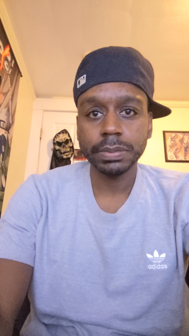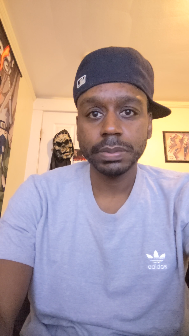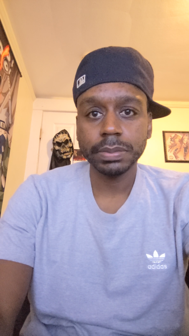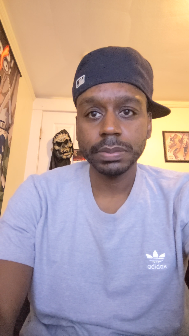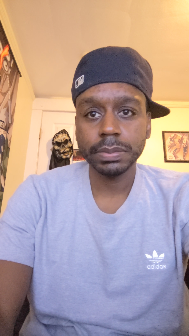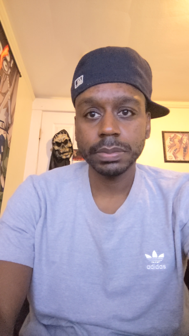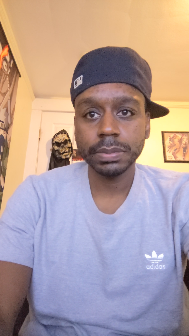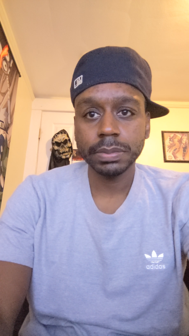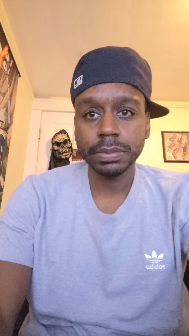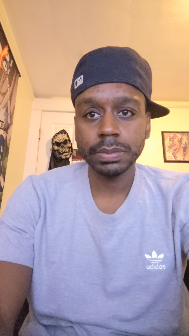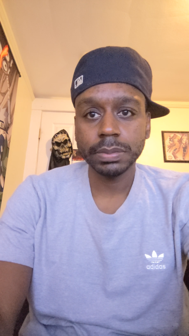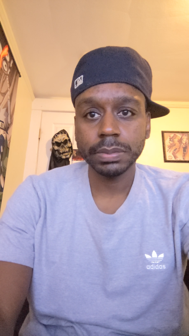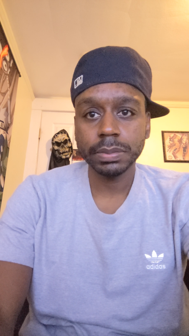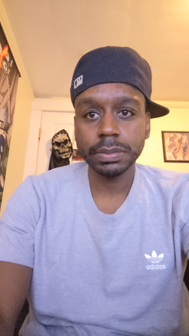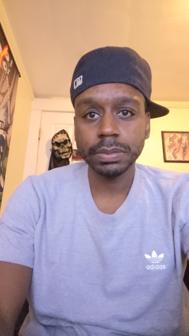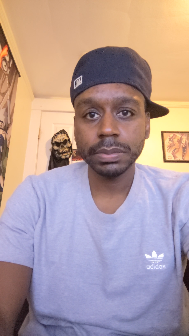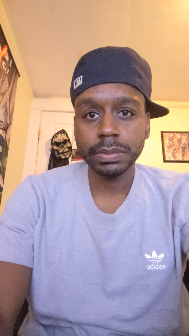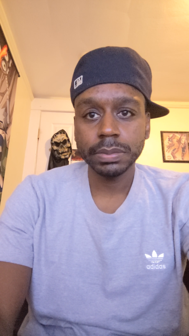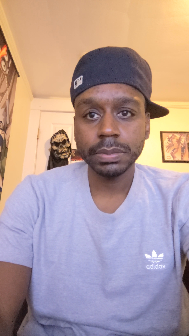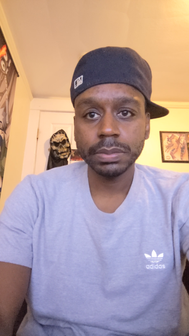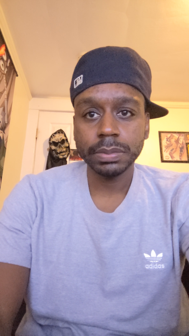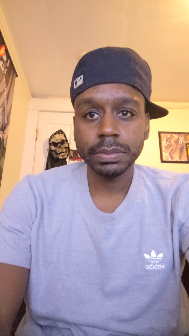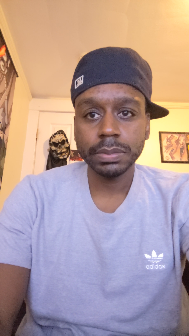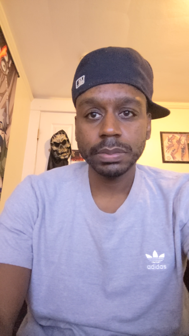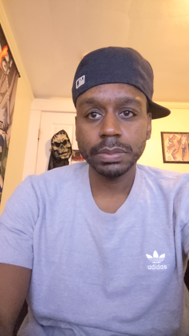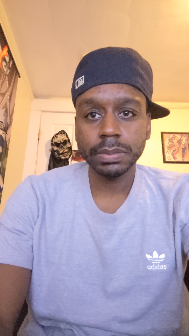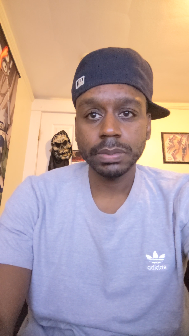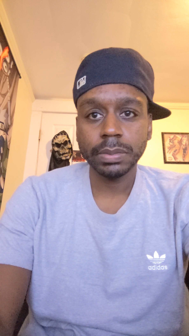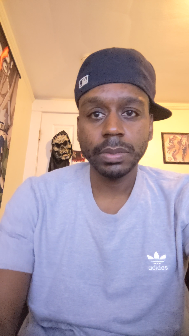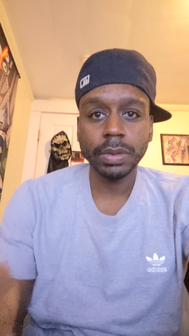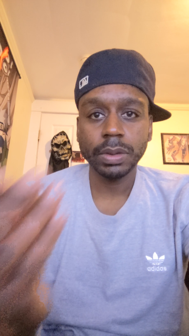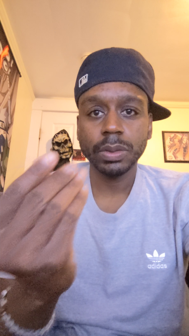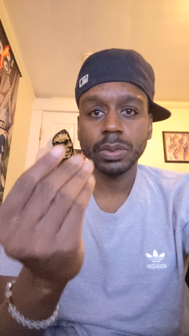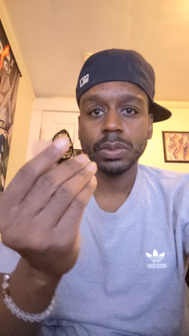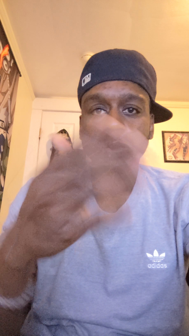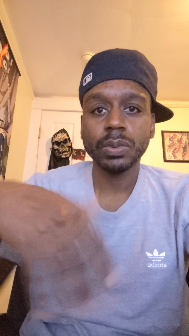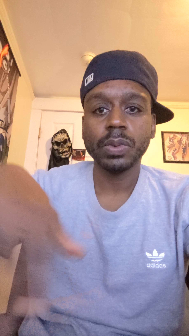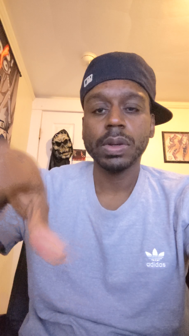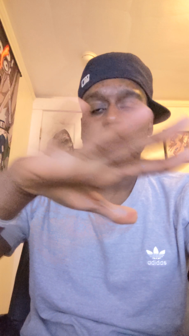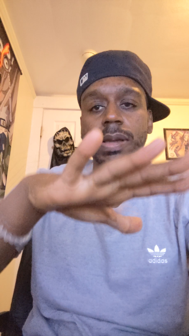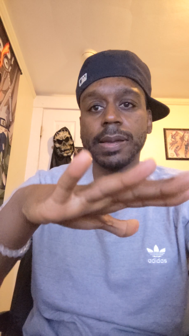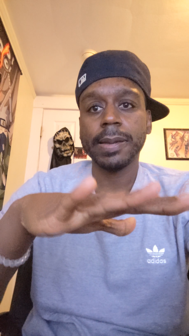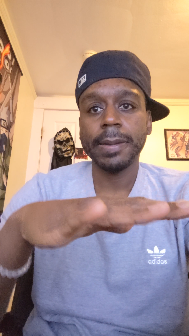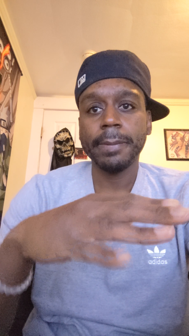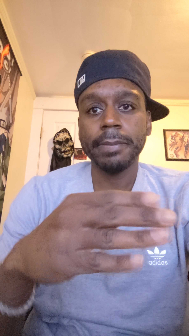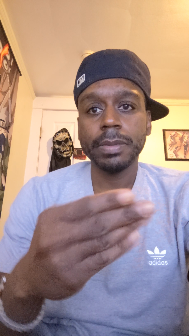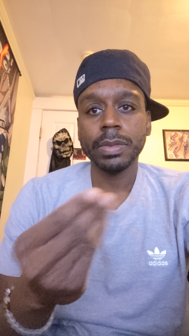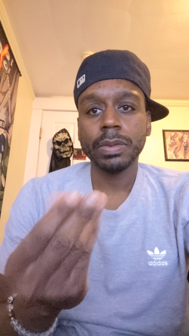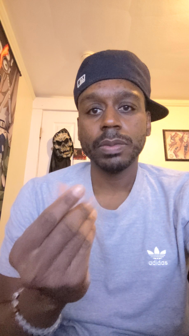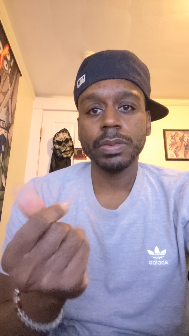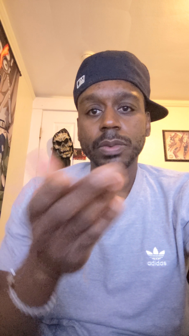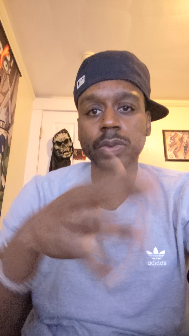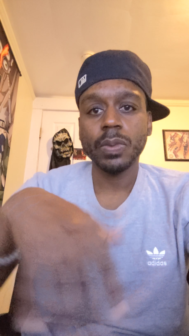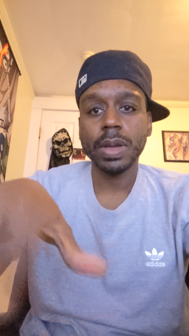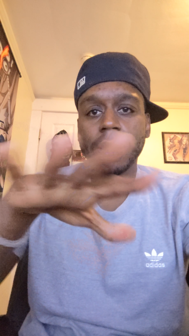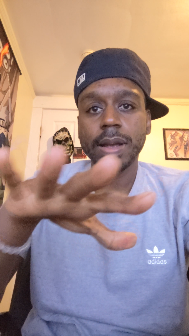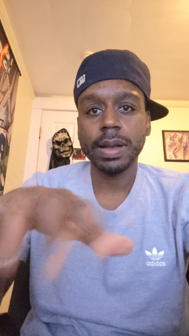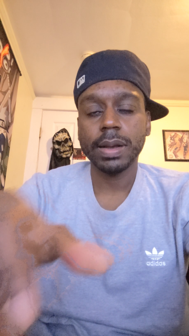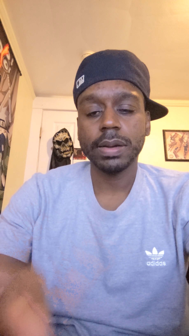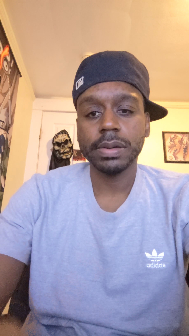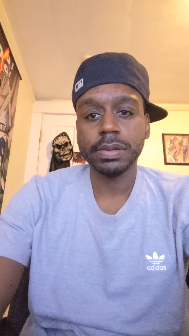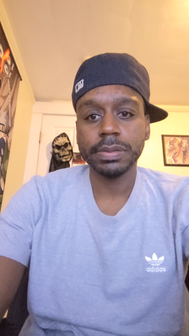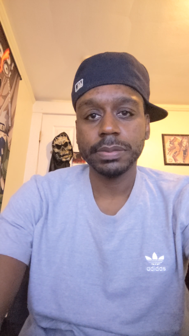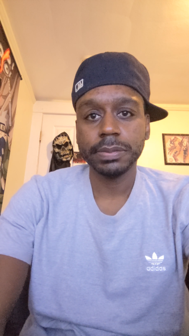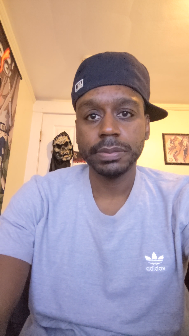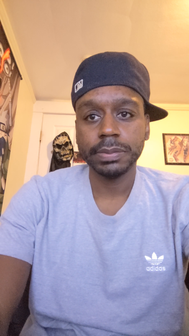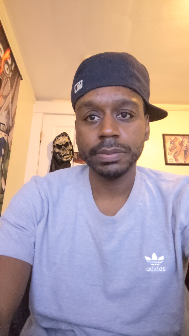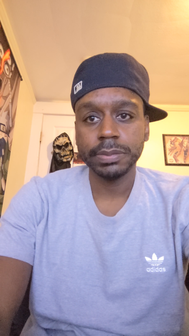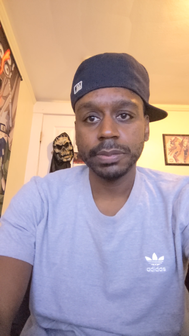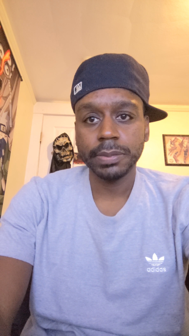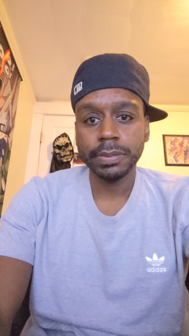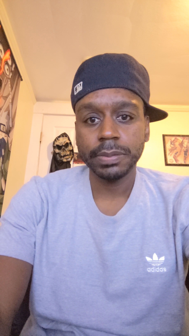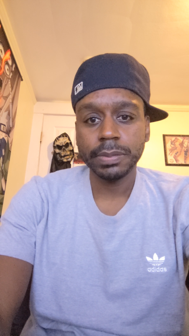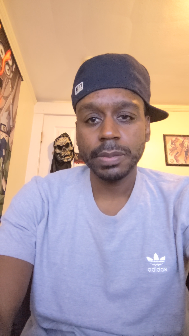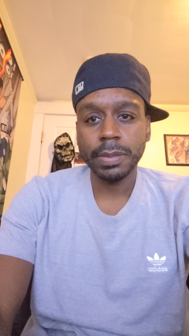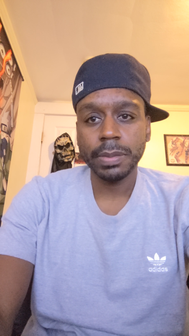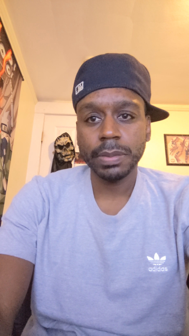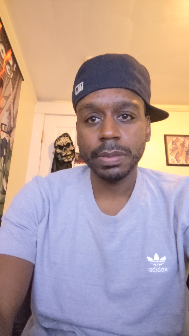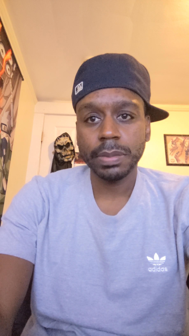garden